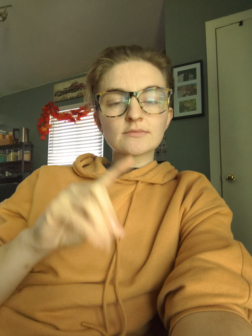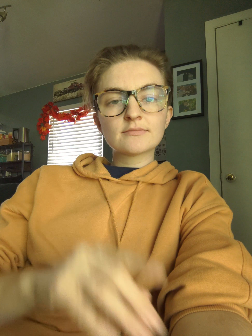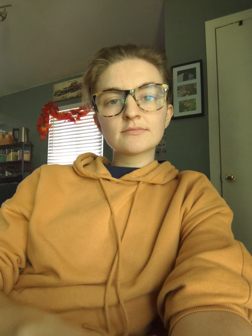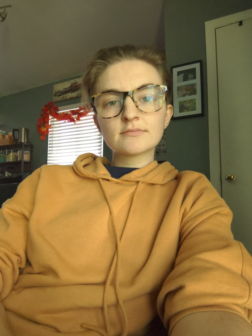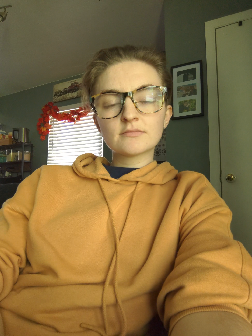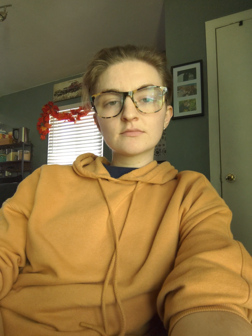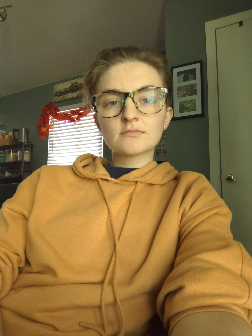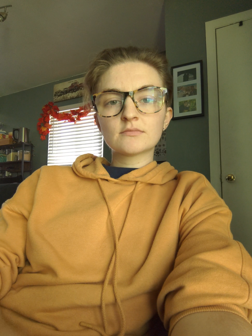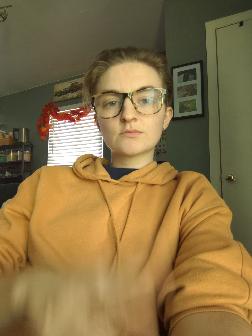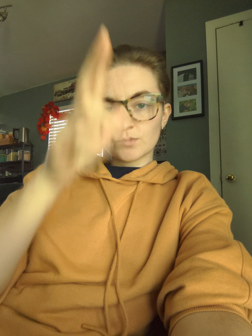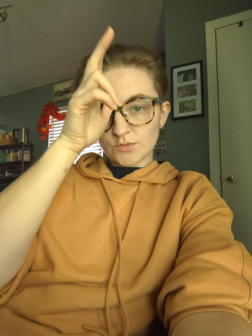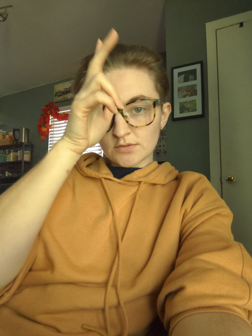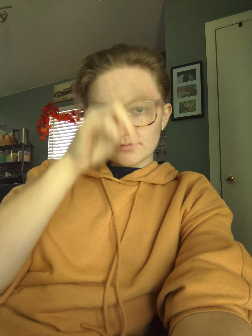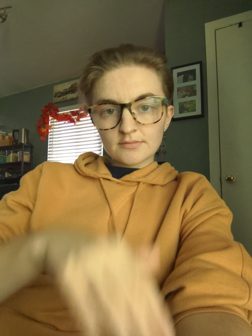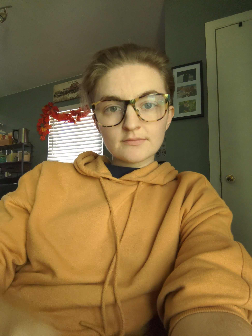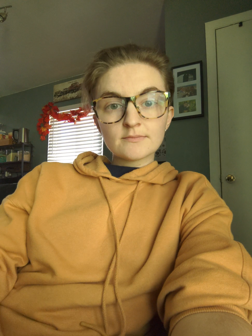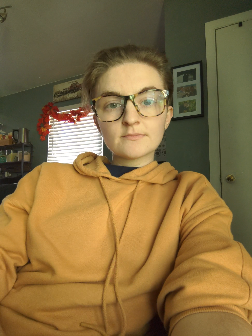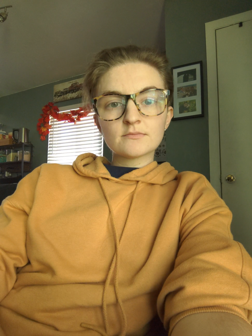rooster